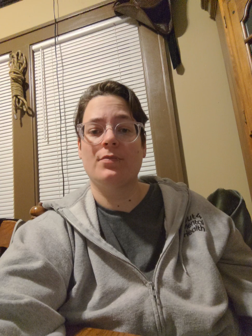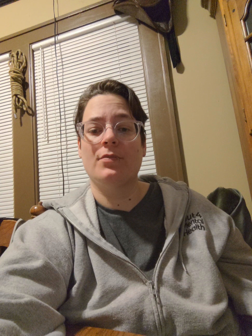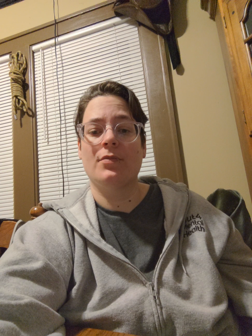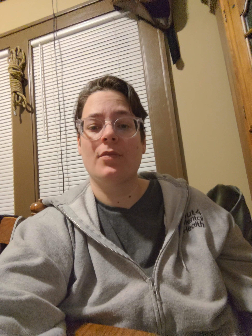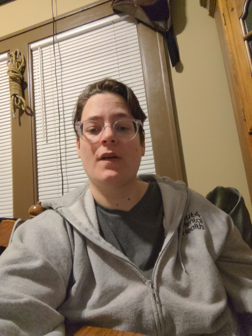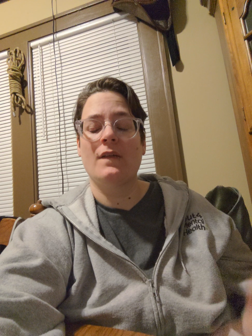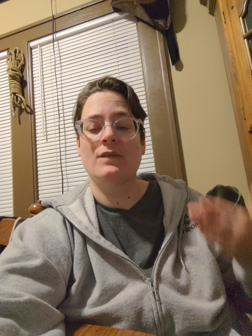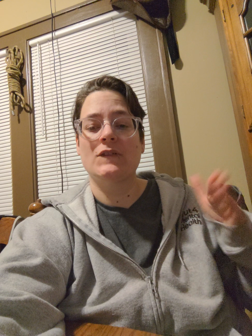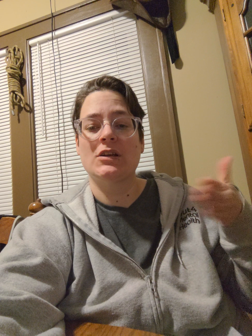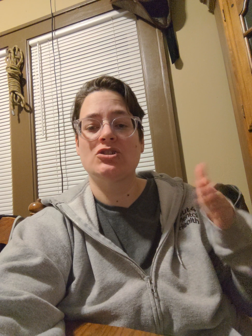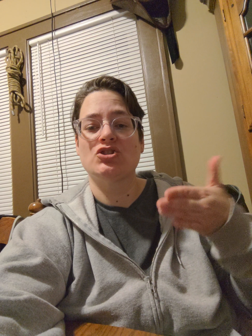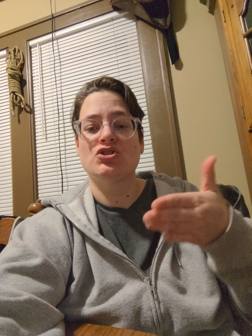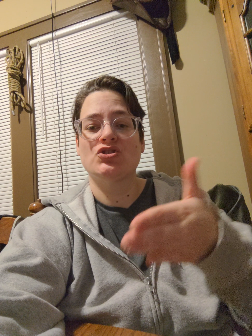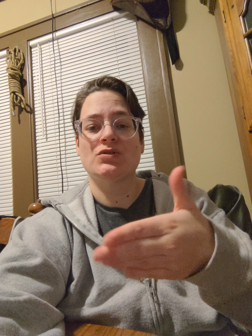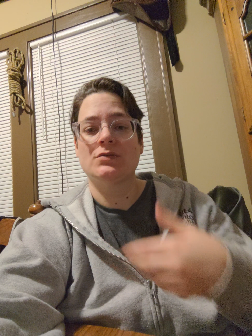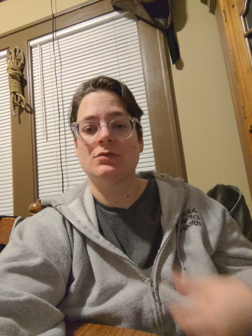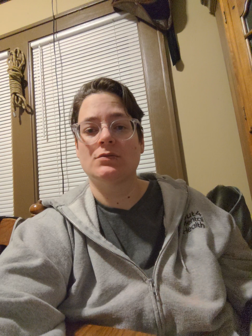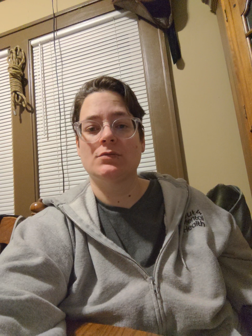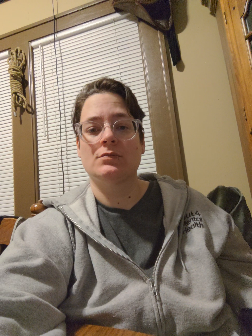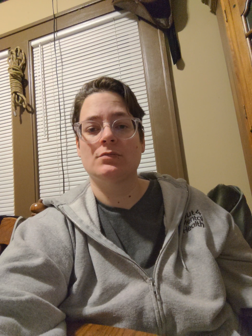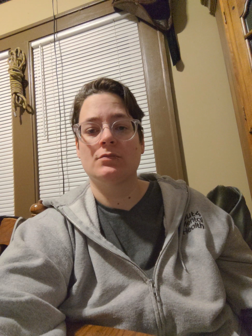fish